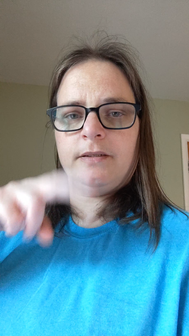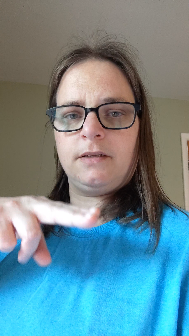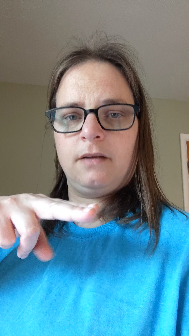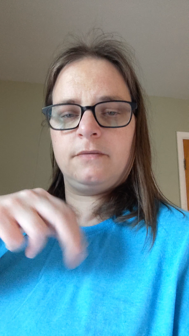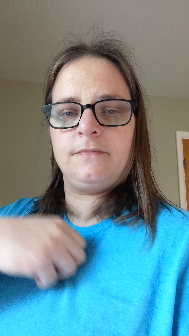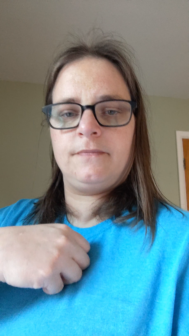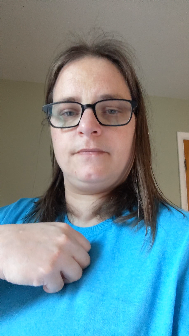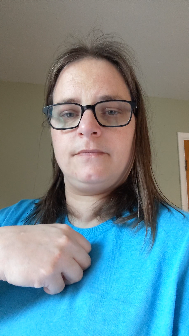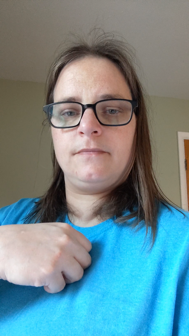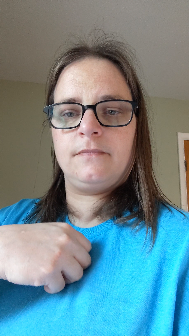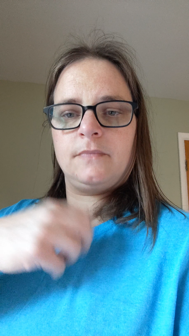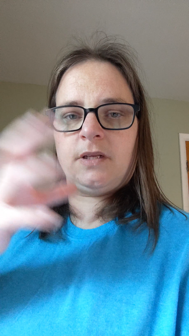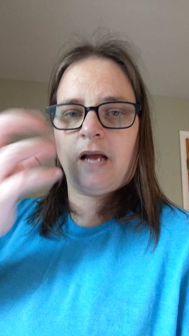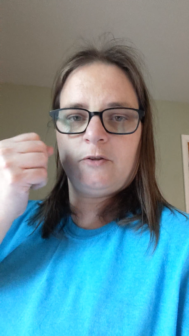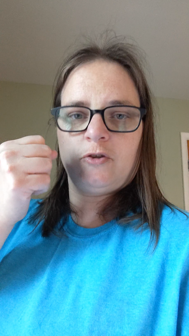catch